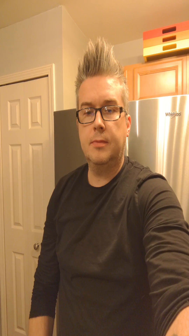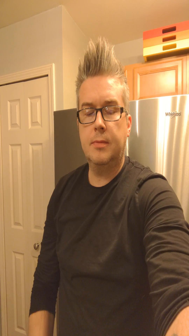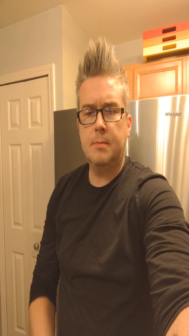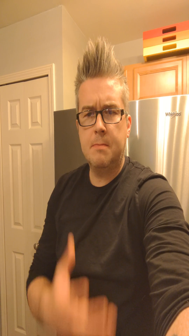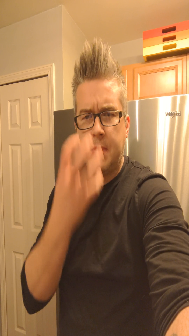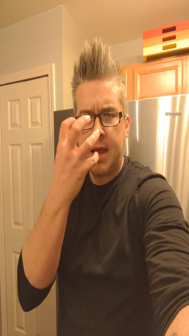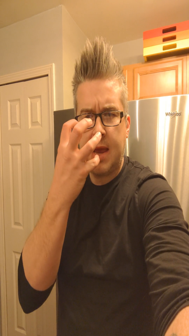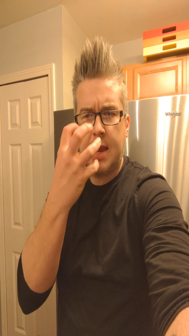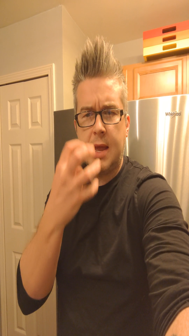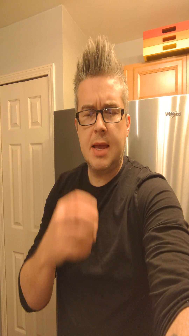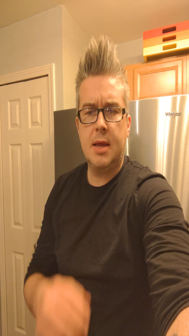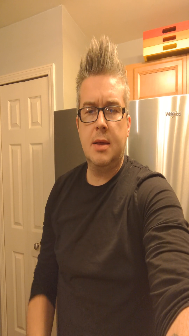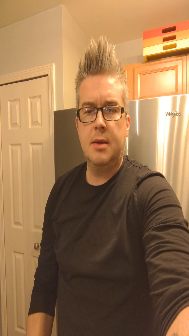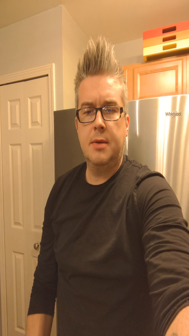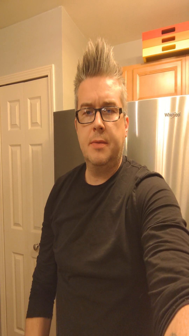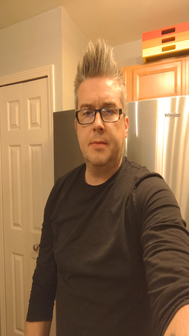mad